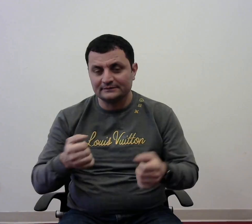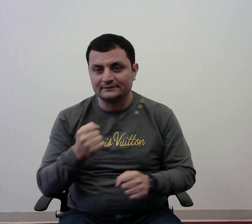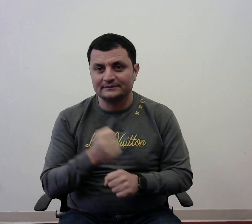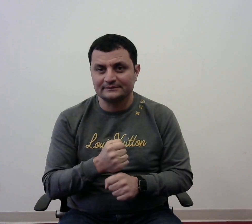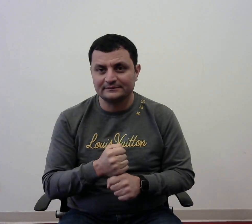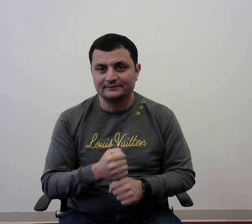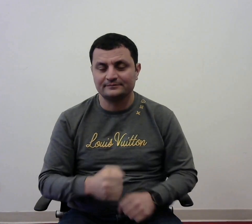edir